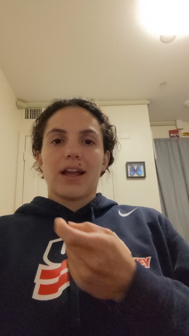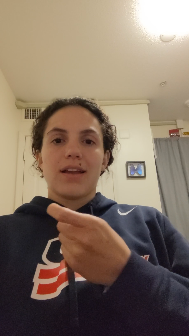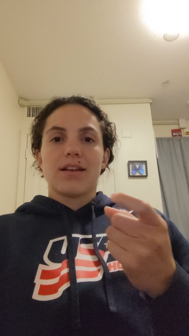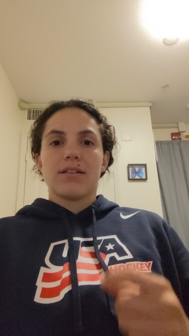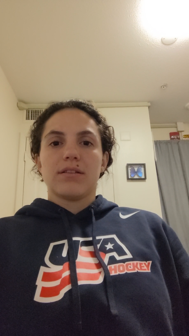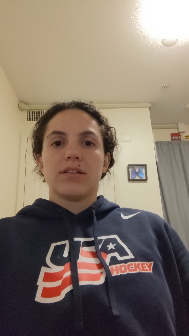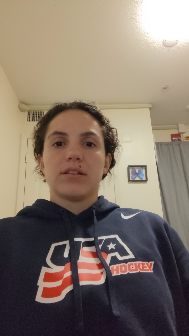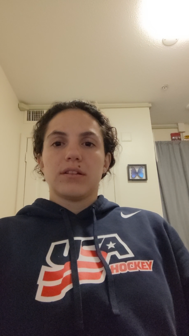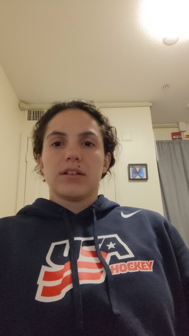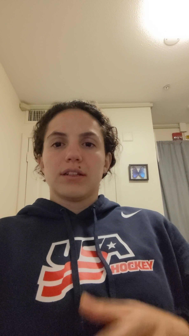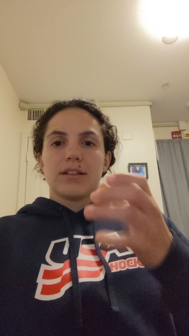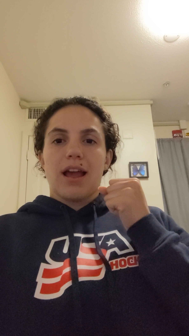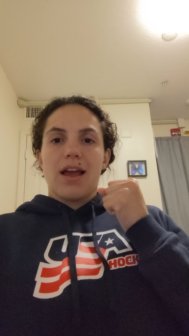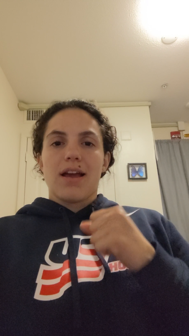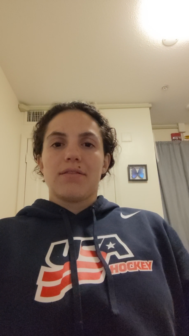get